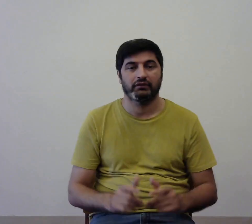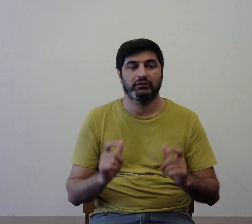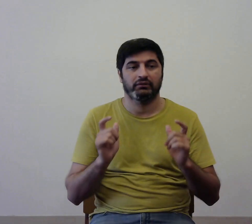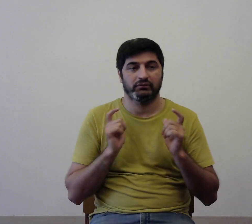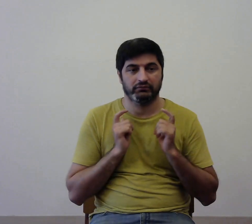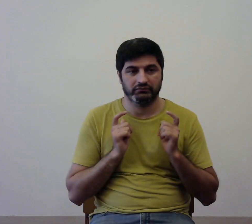köynək